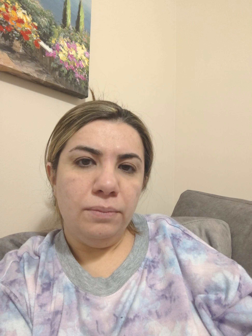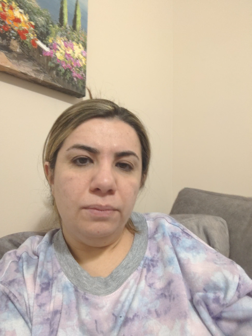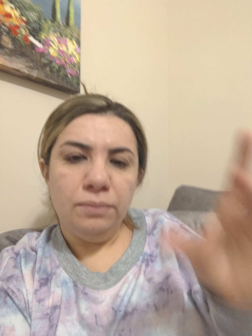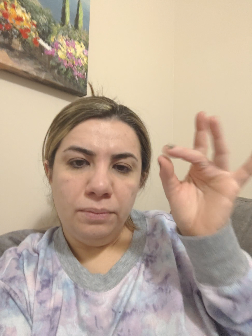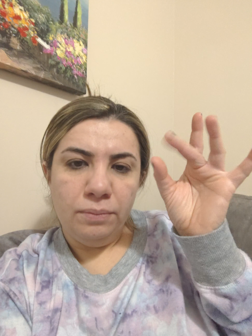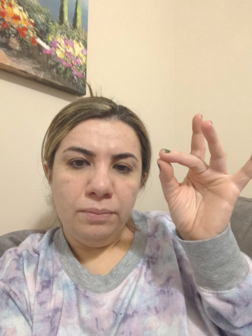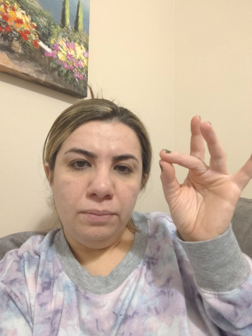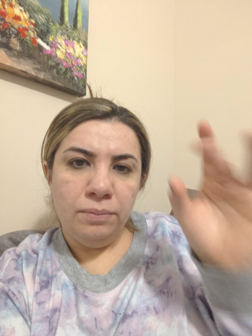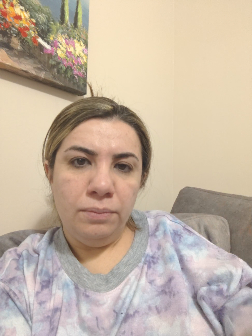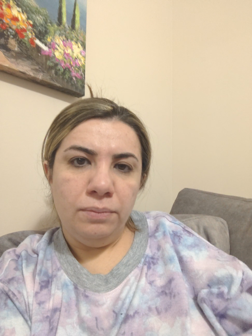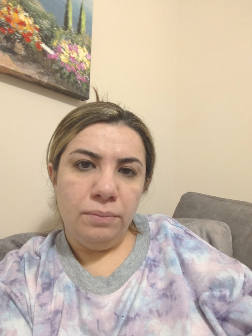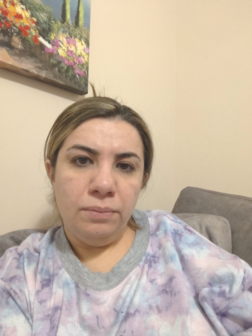sticky